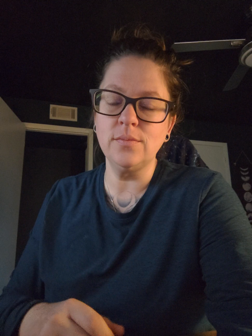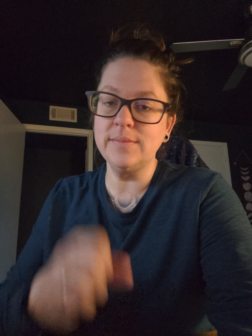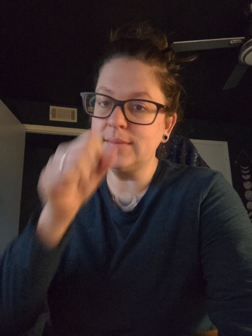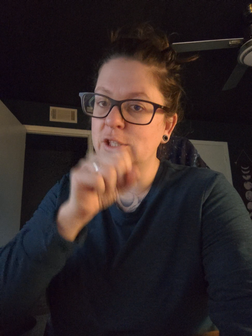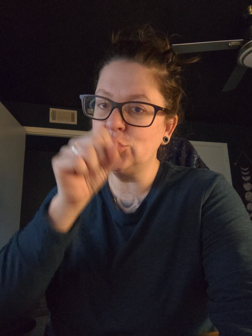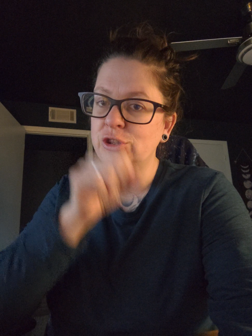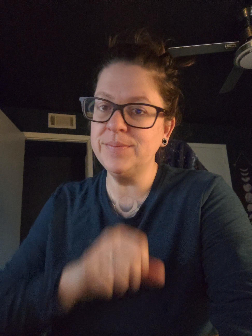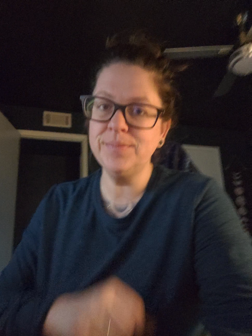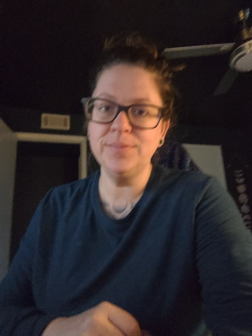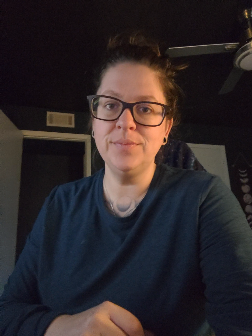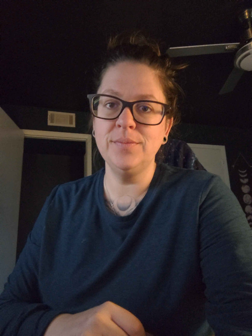ice cream